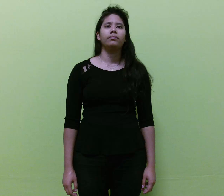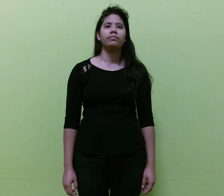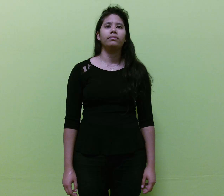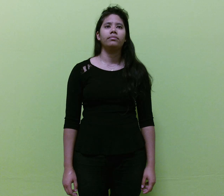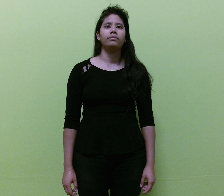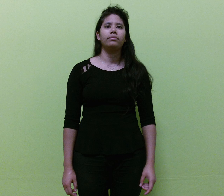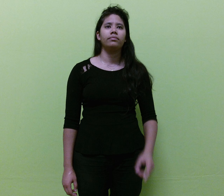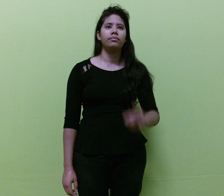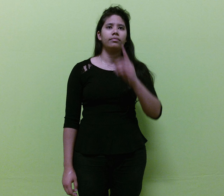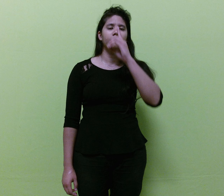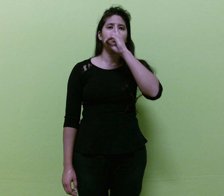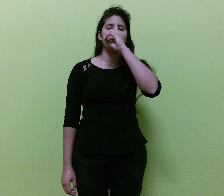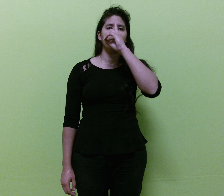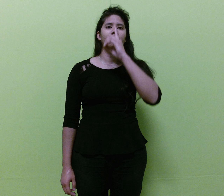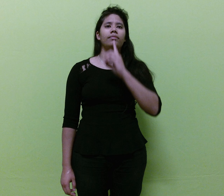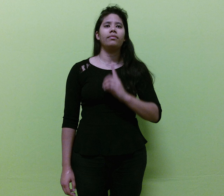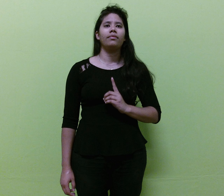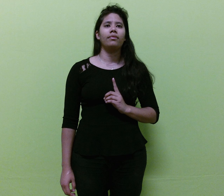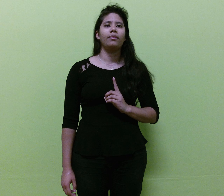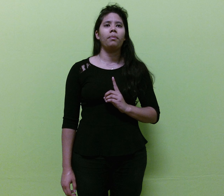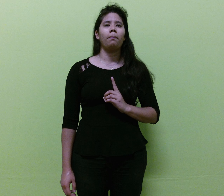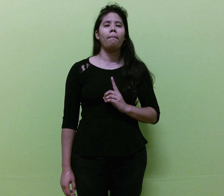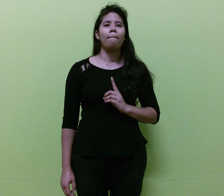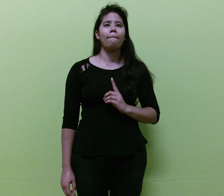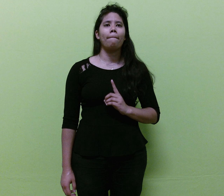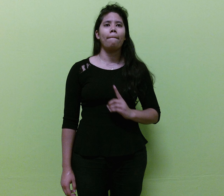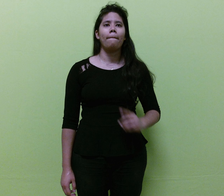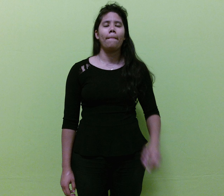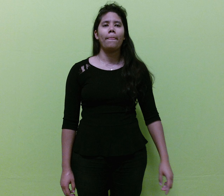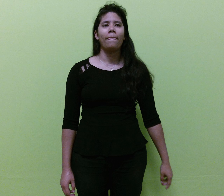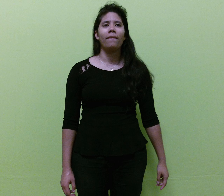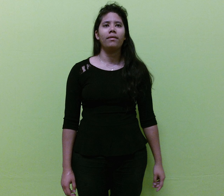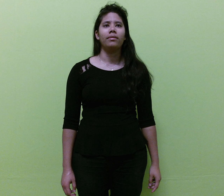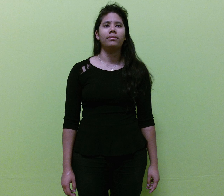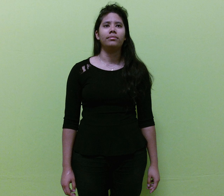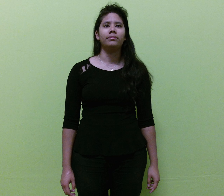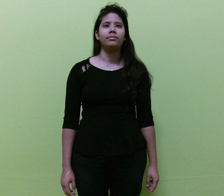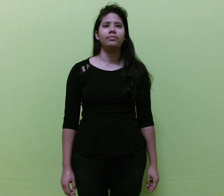amarelo